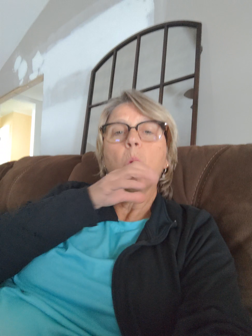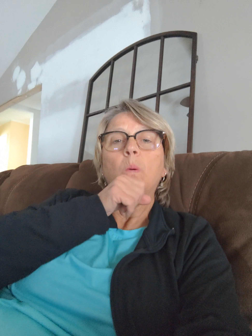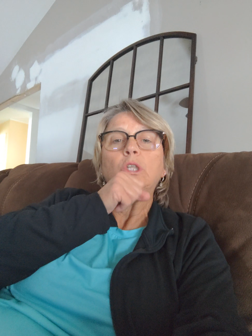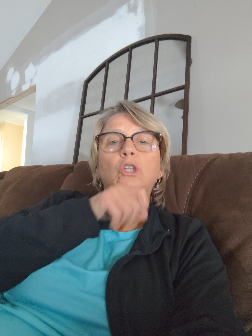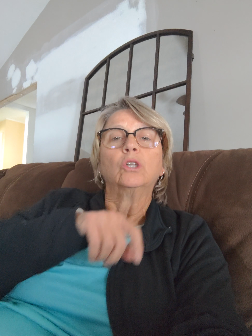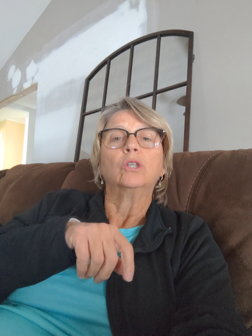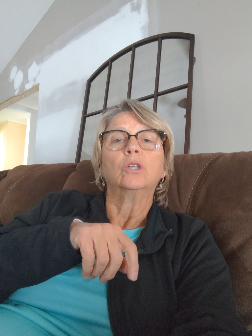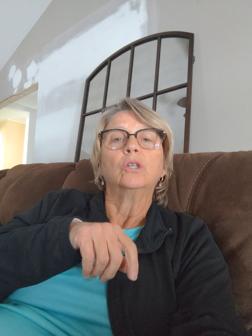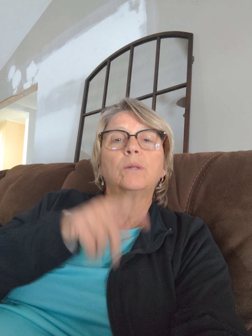orange